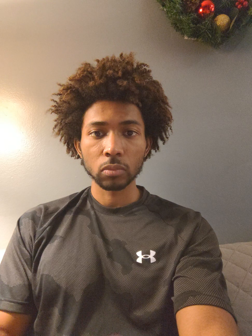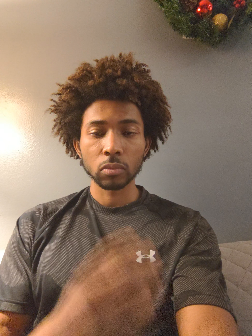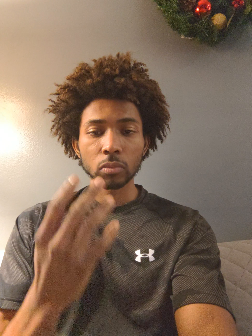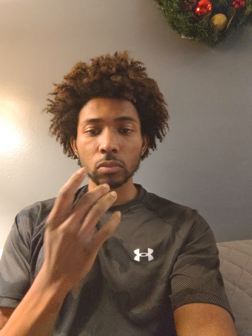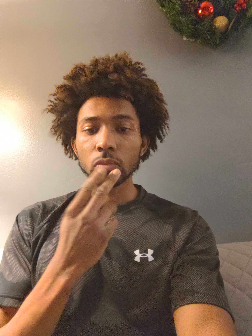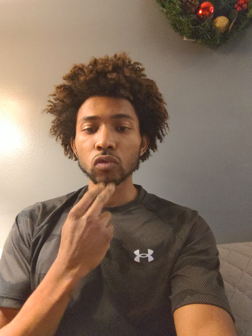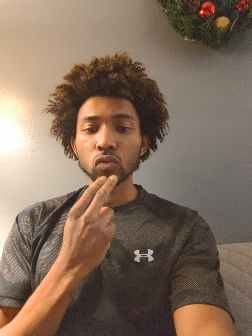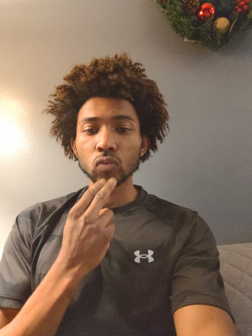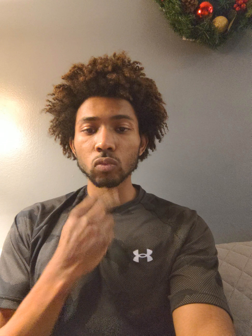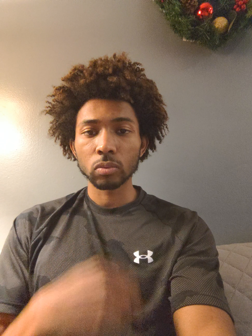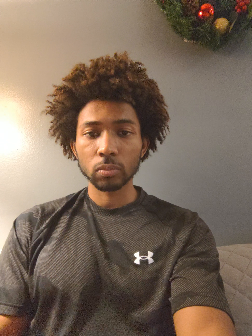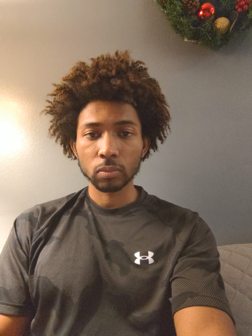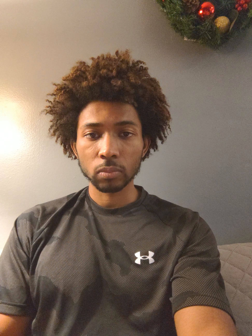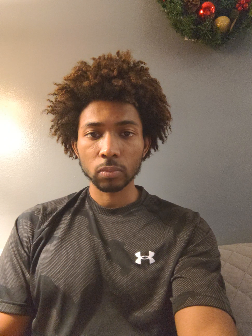cute